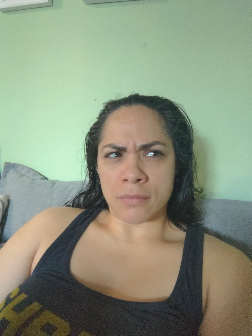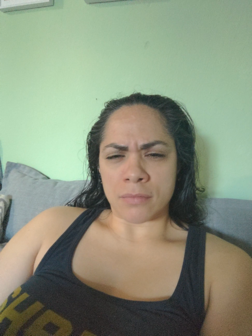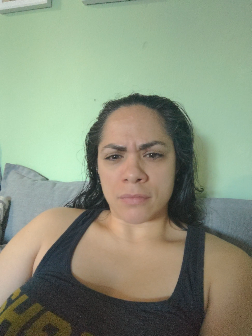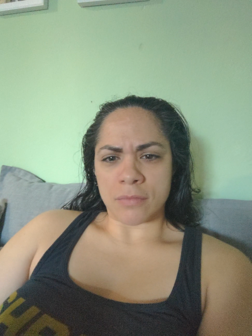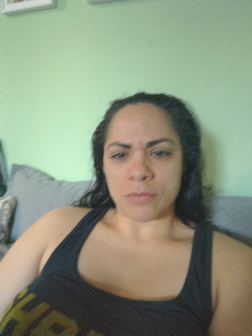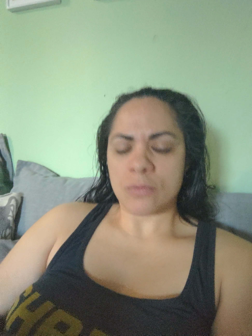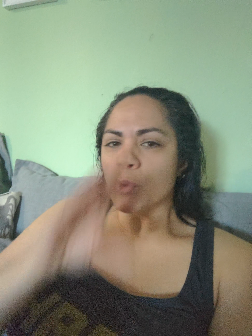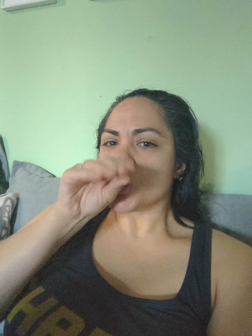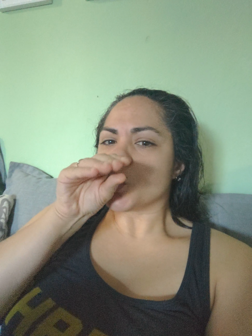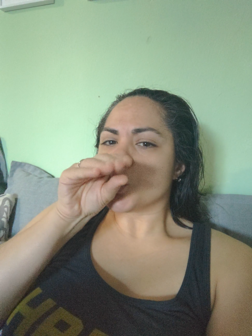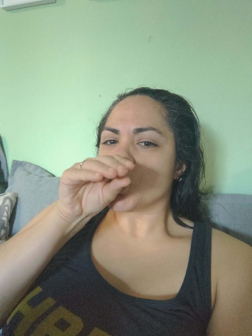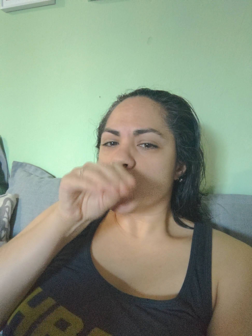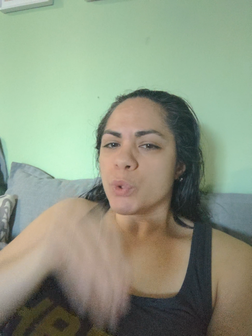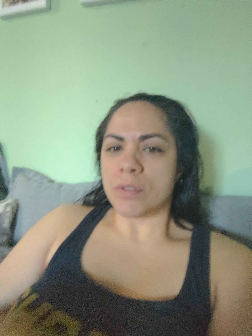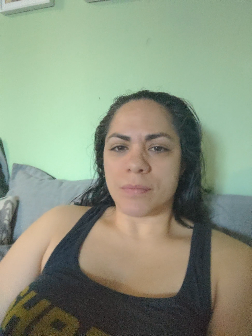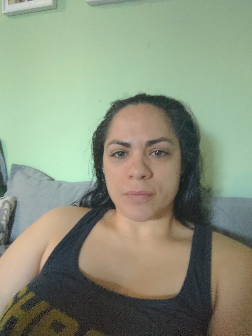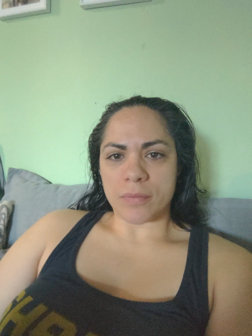goose